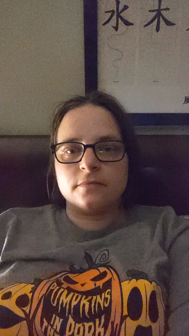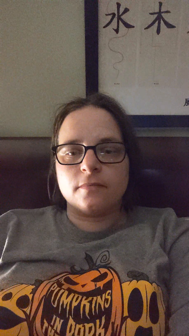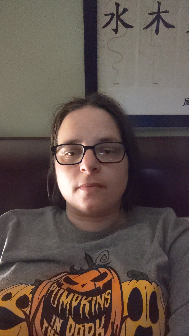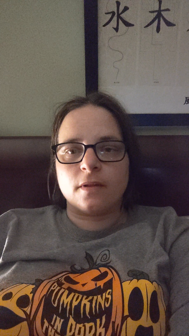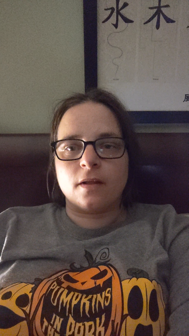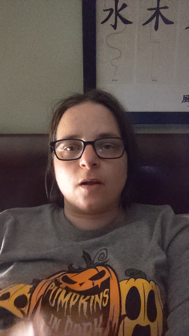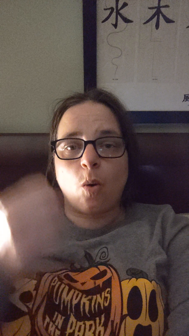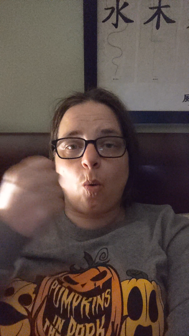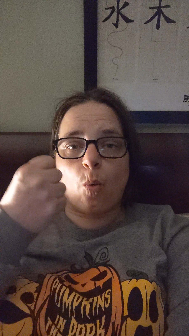hold